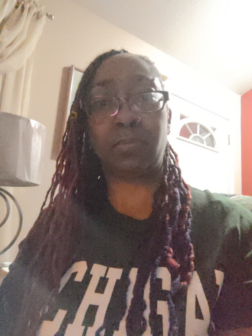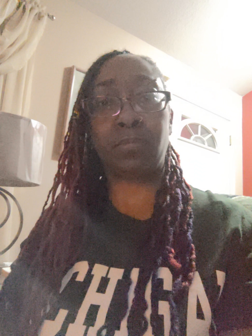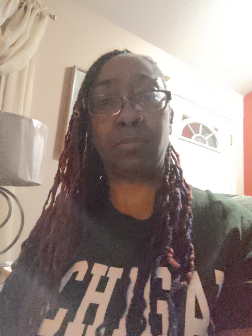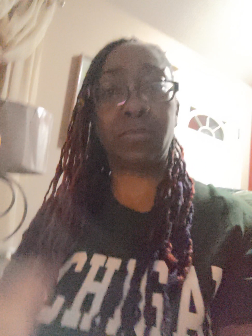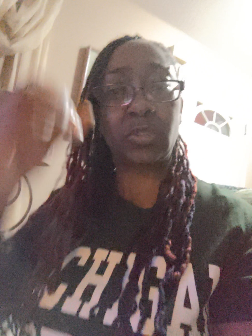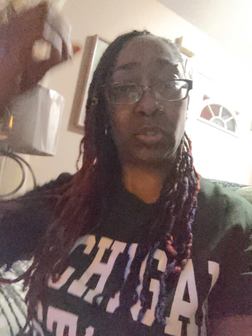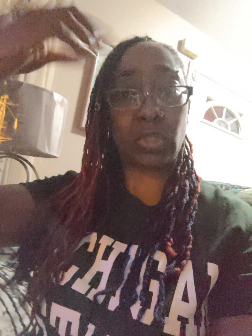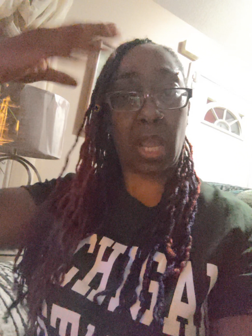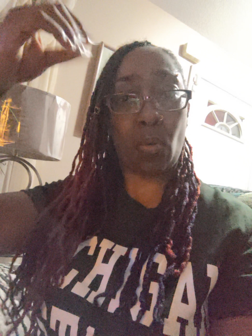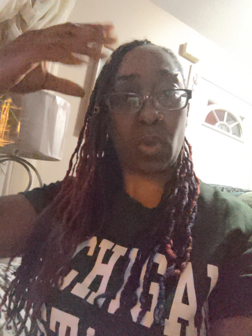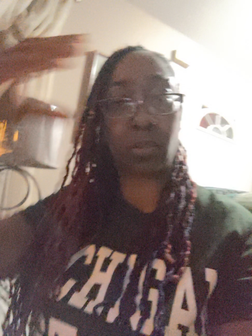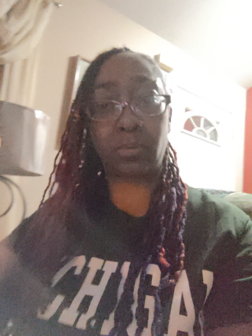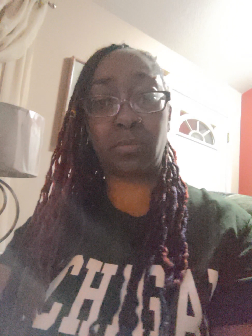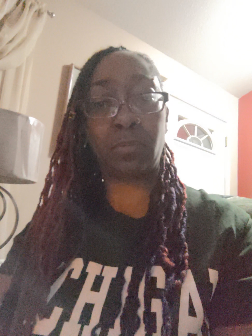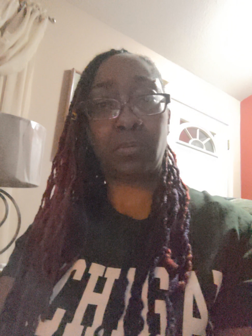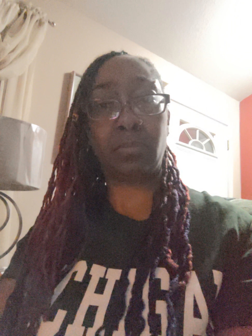shower